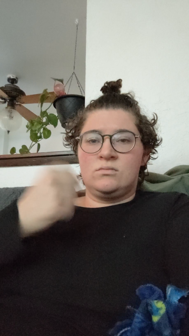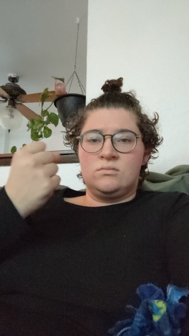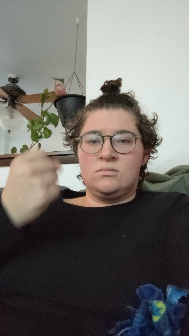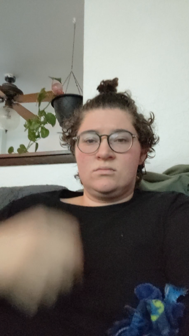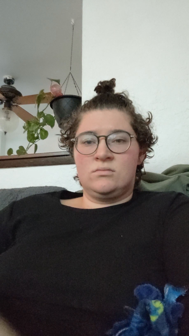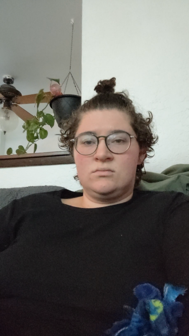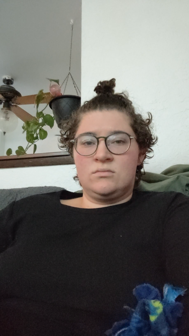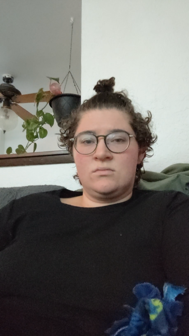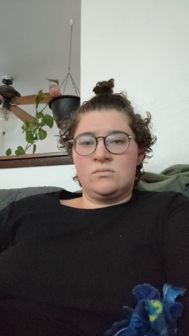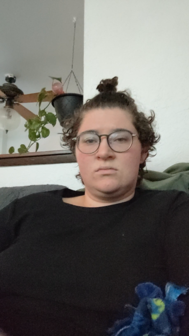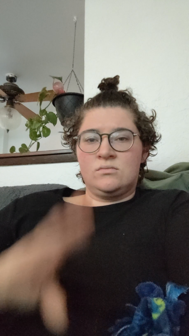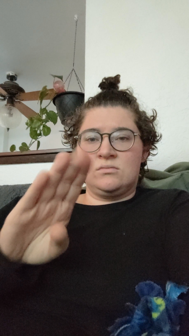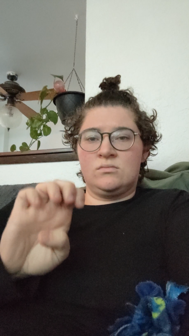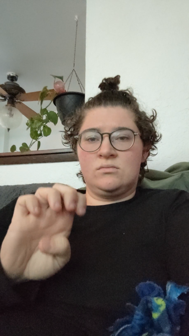be